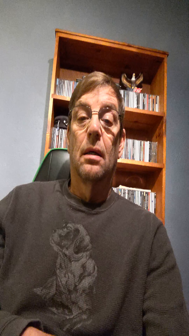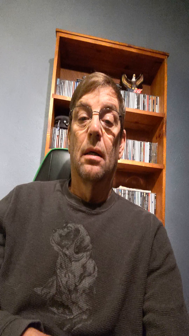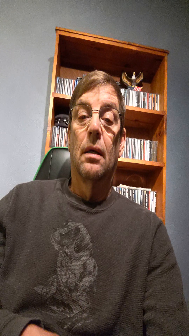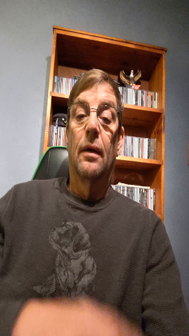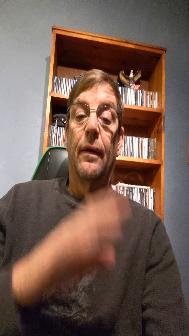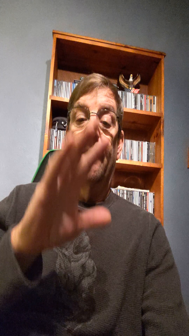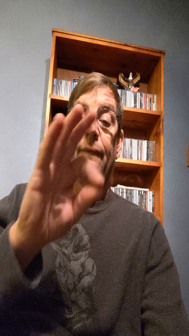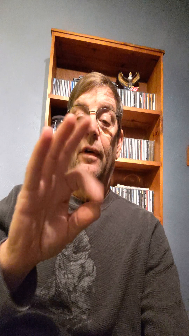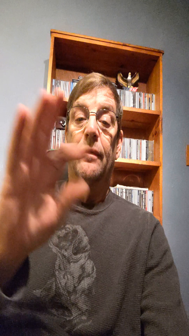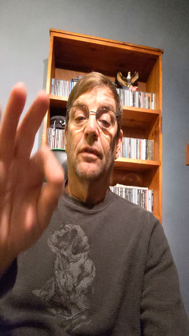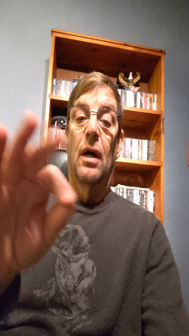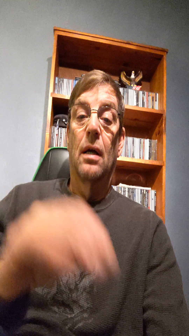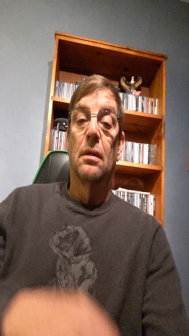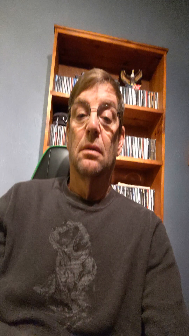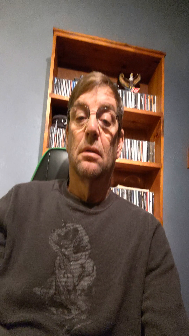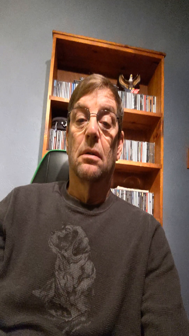french fries